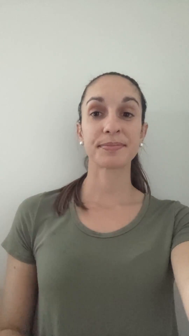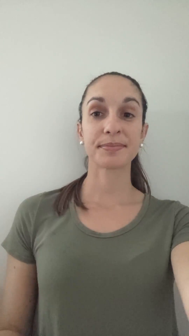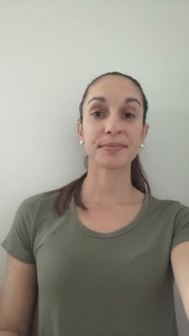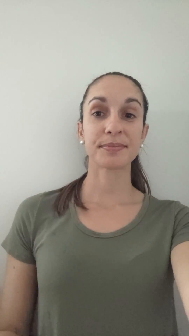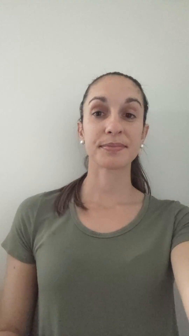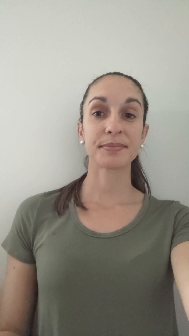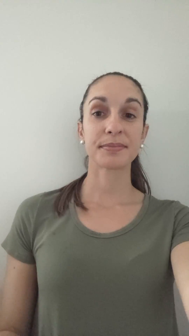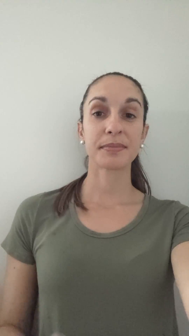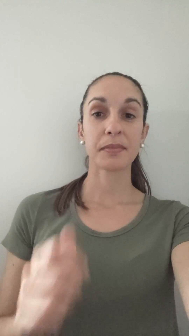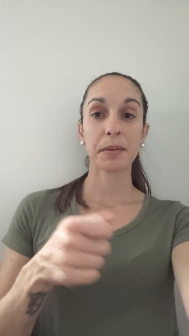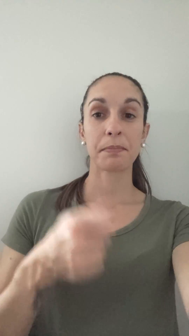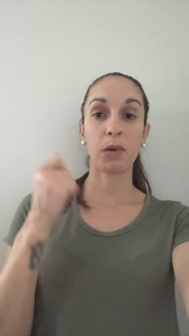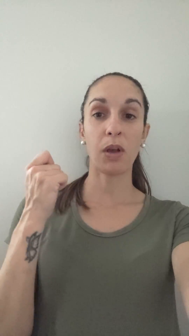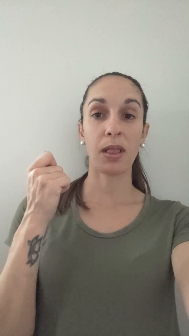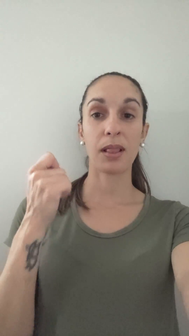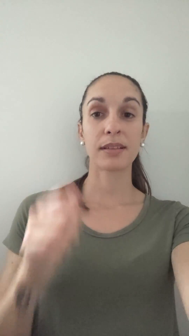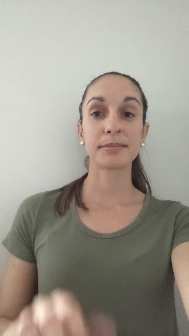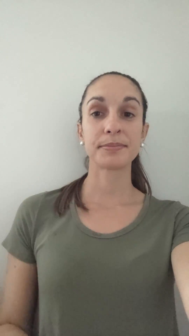pull